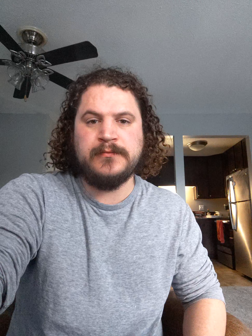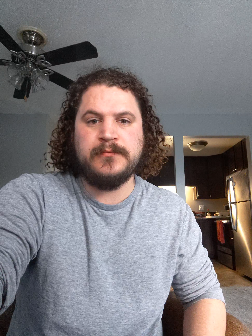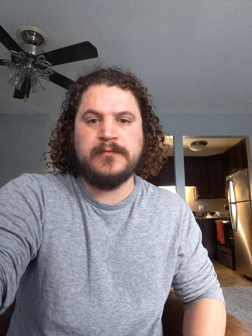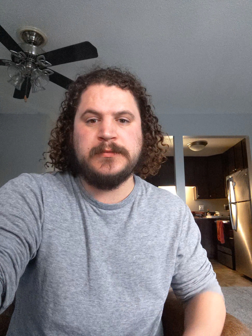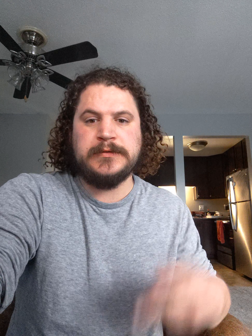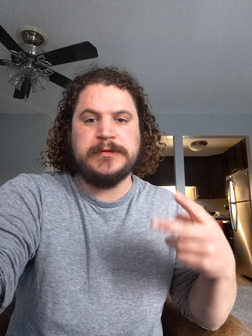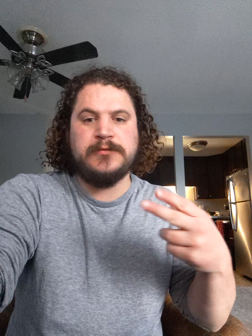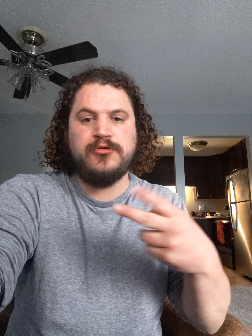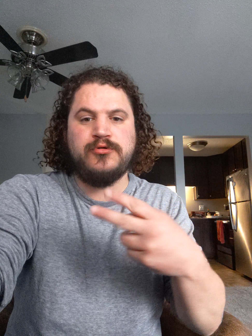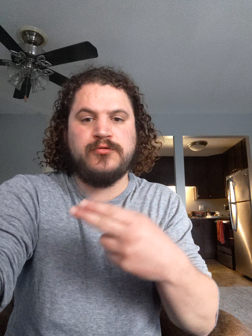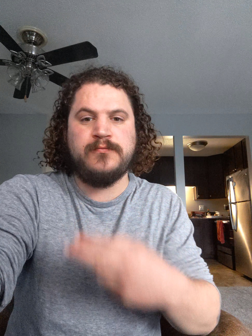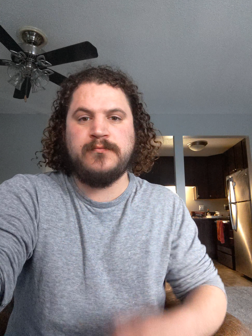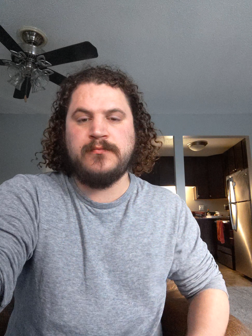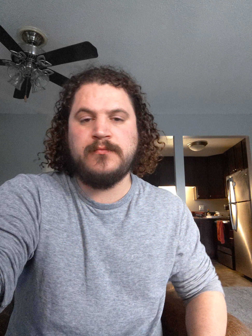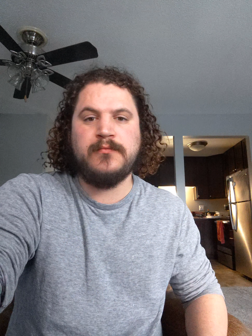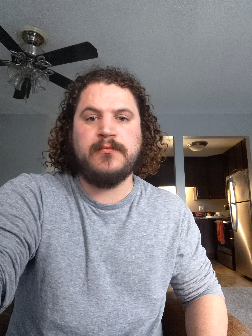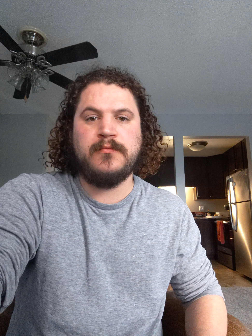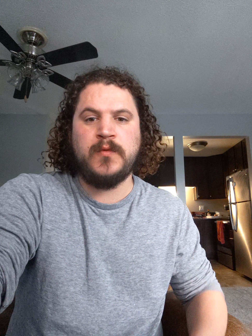scissors